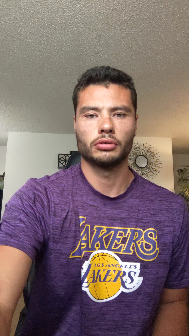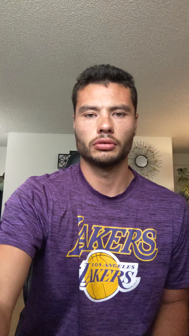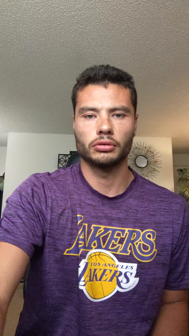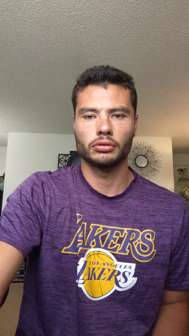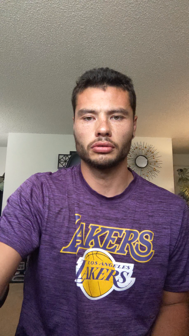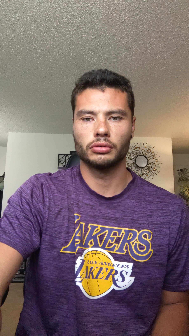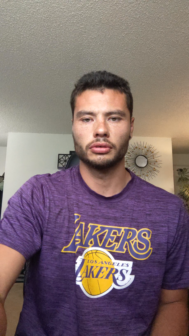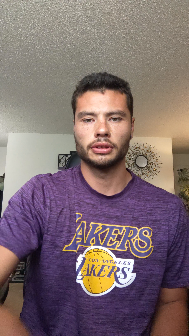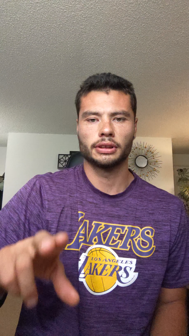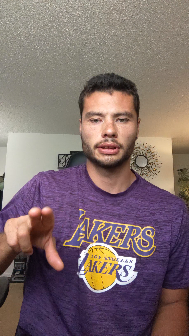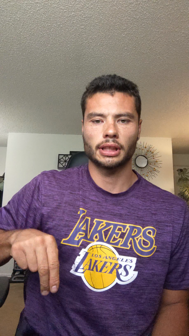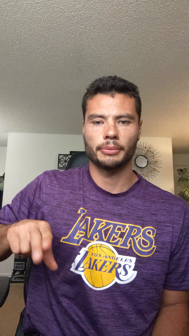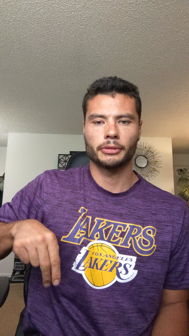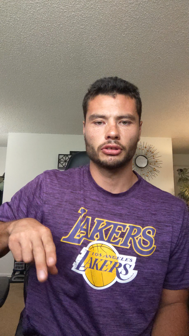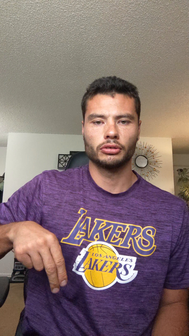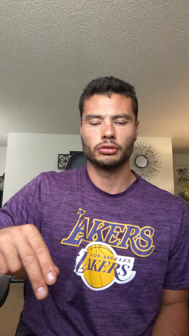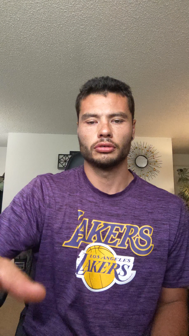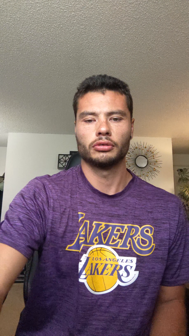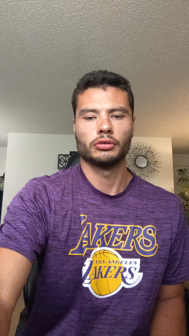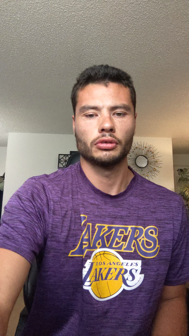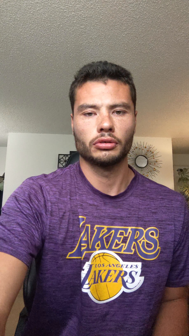diaper